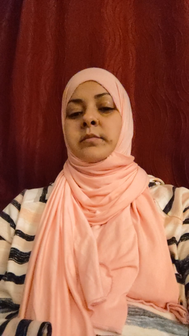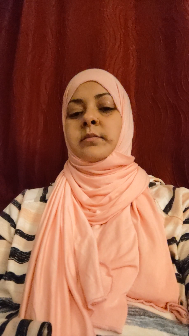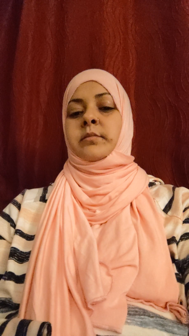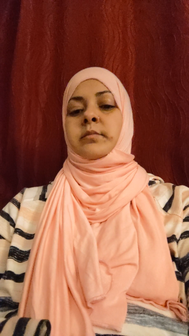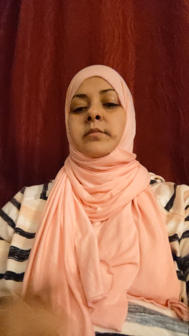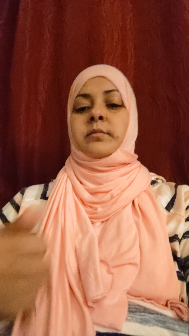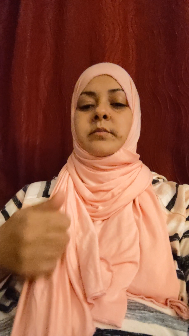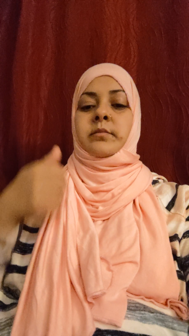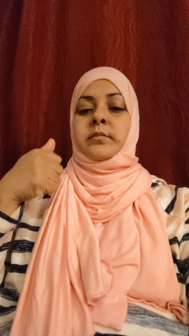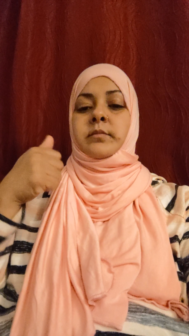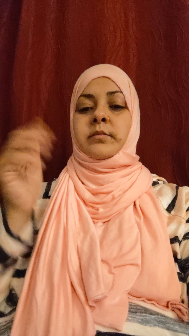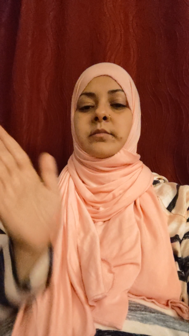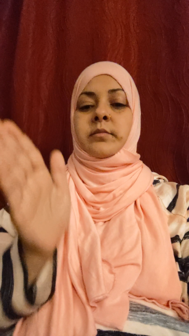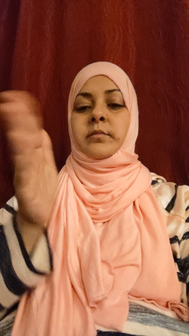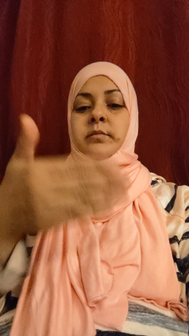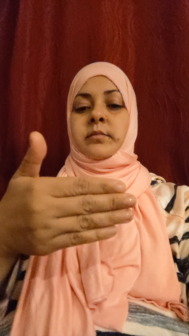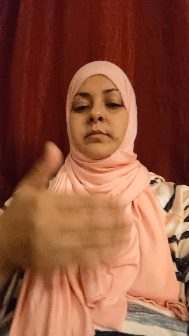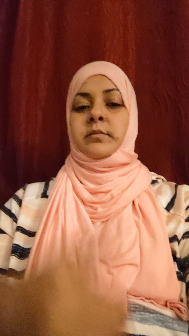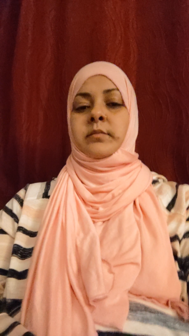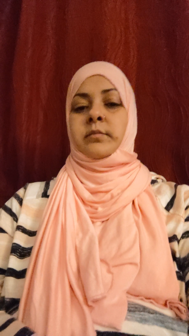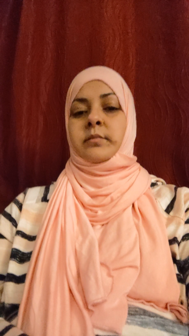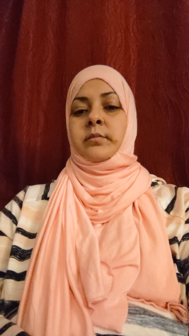living room